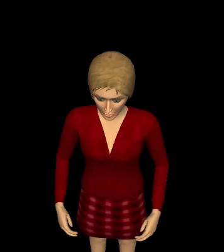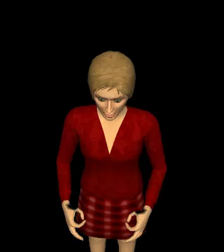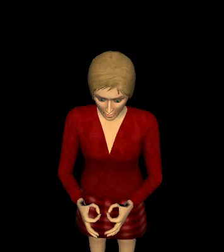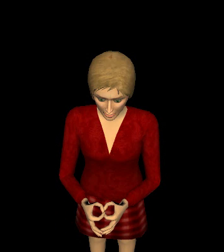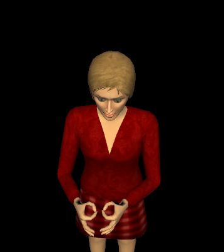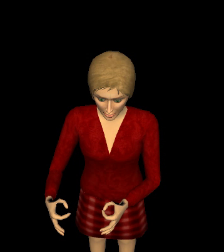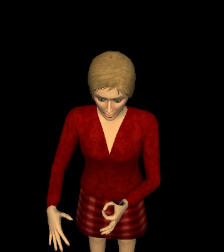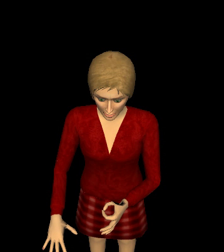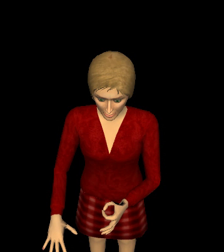نتائج